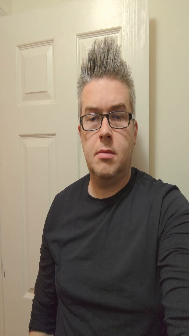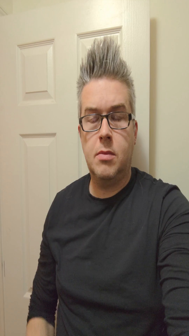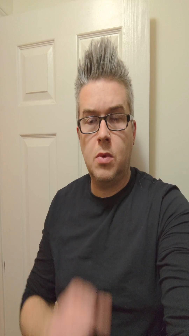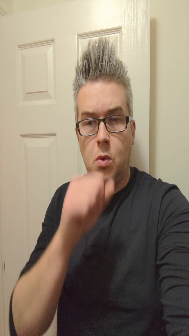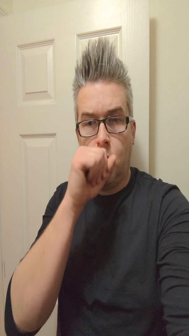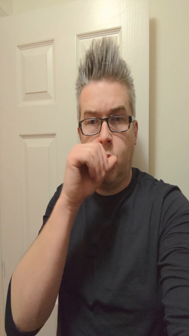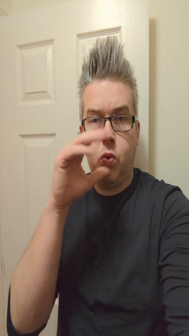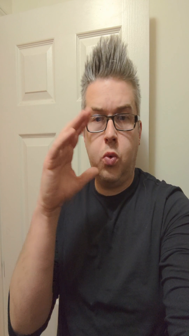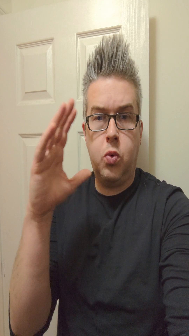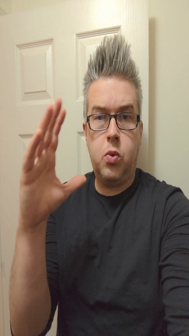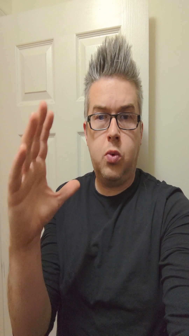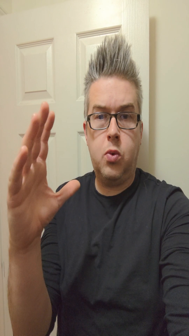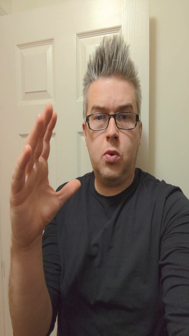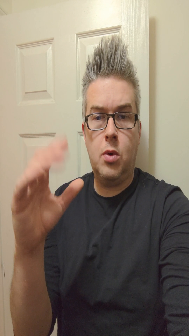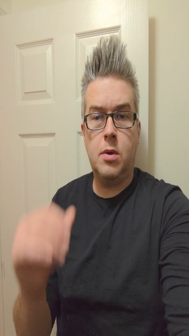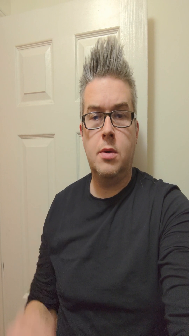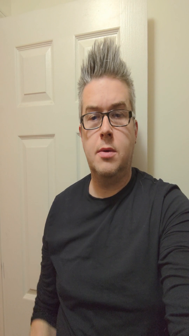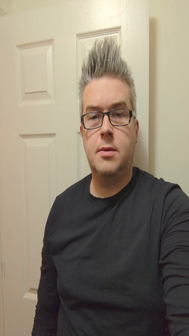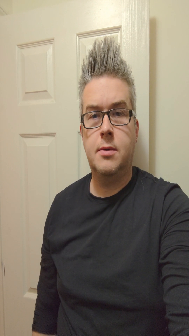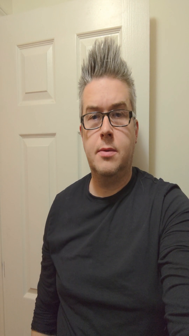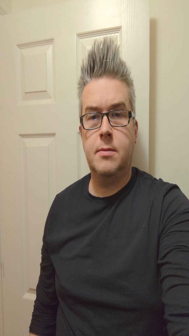balloon